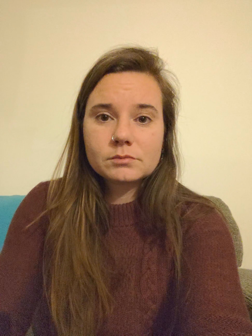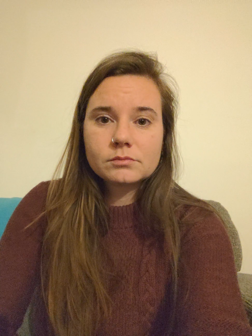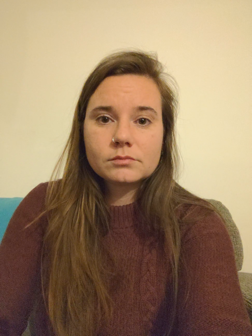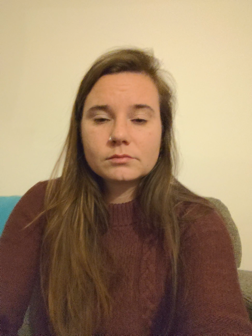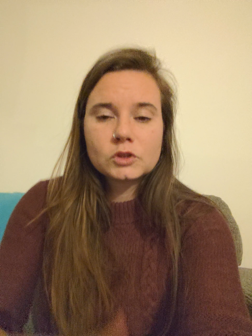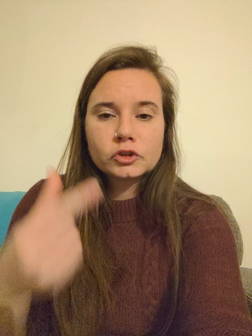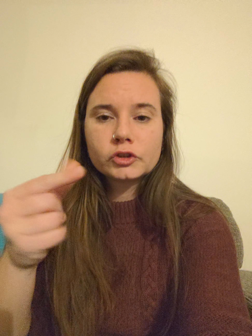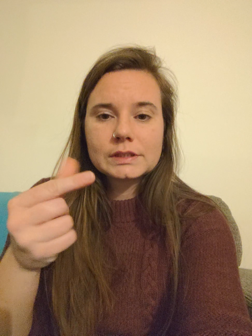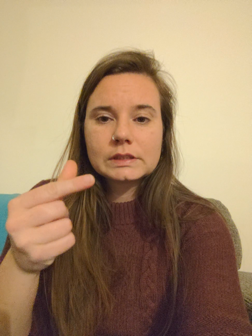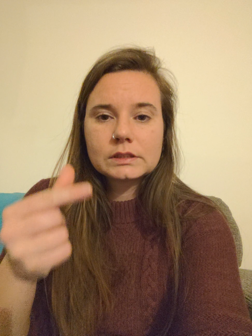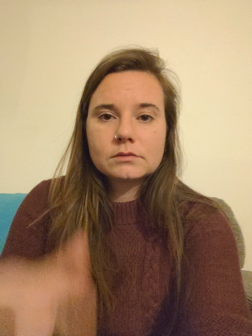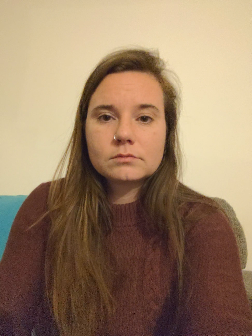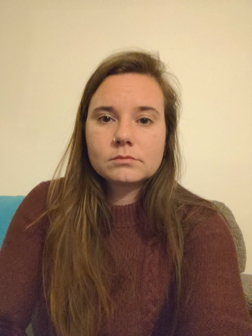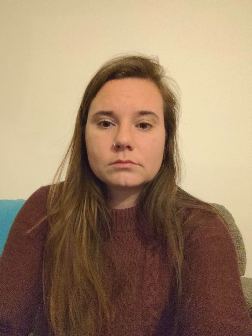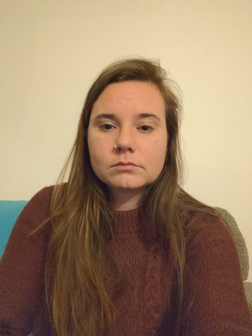green